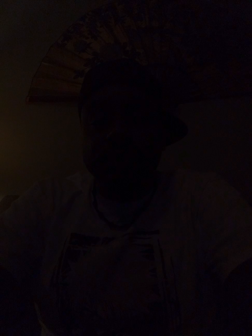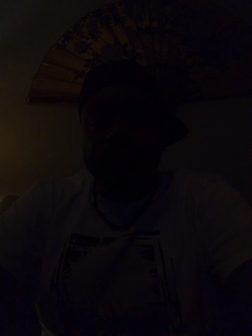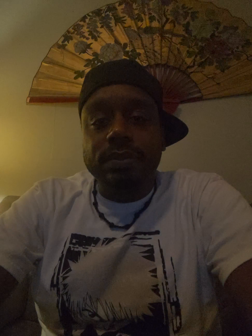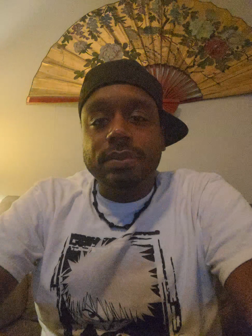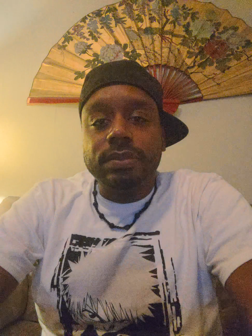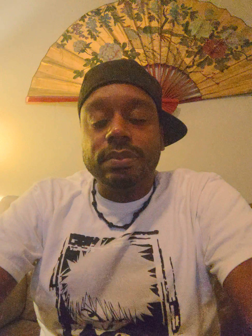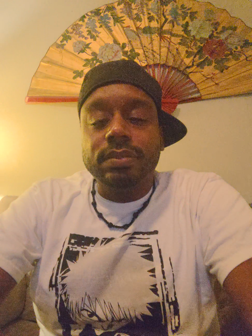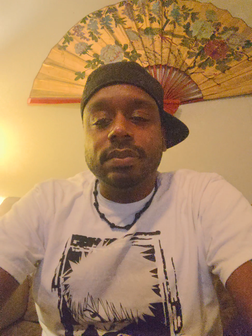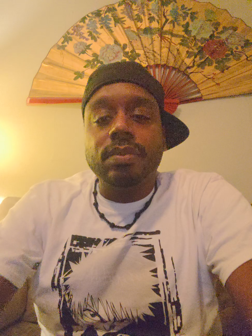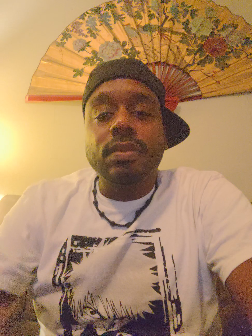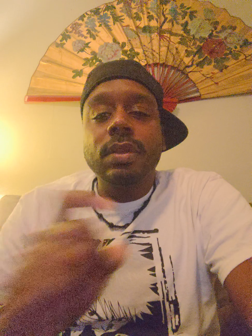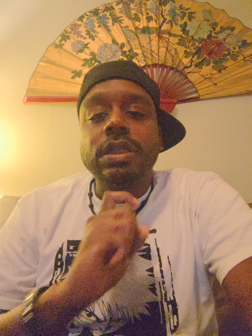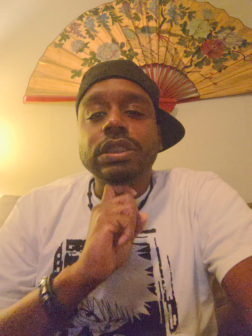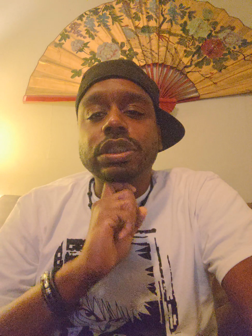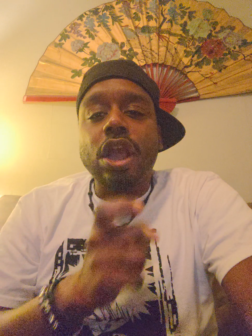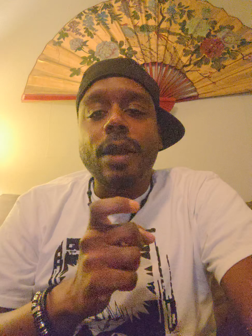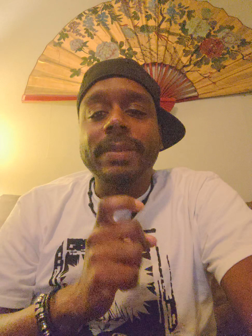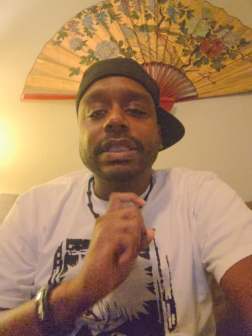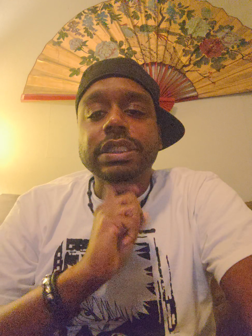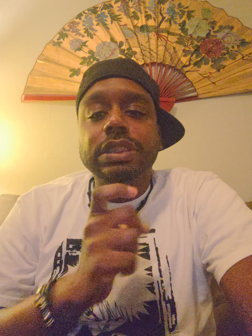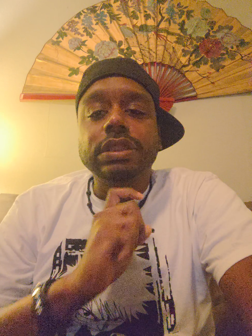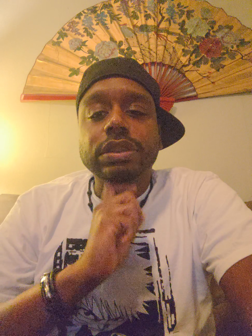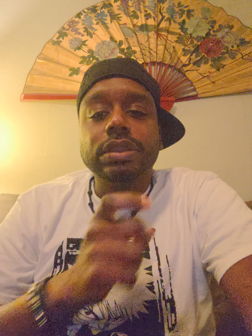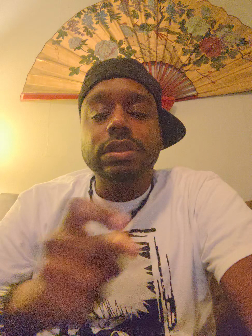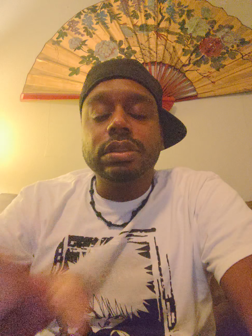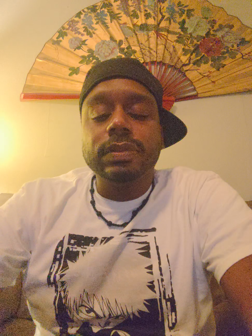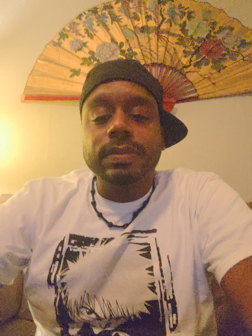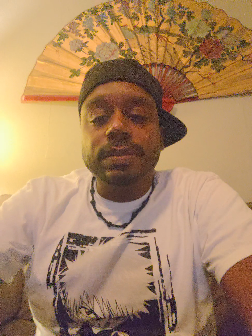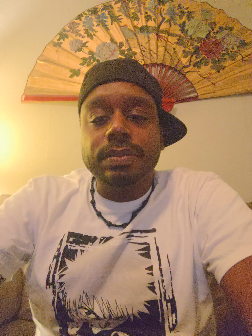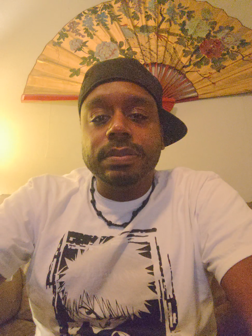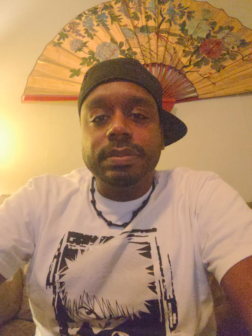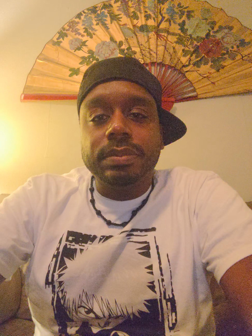garbage